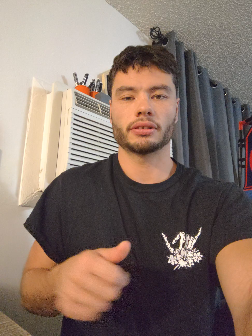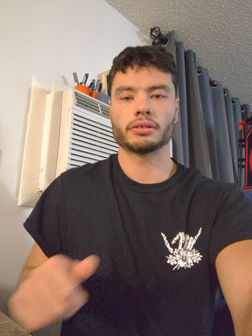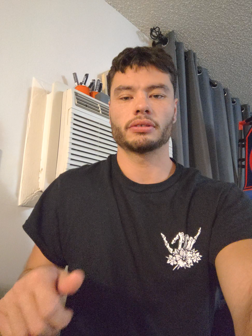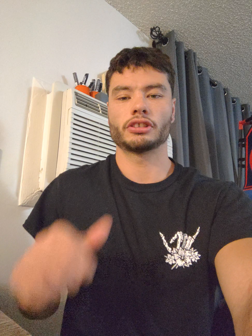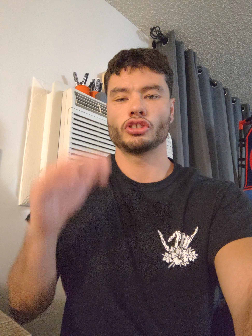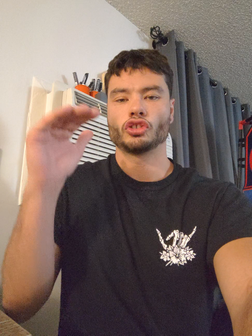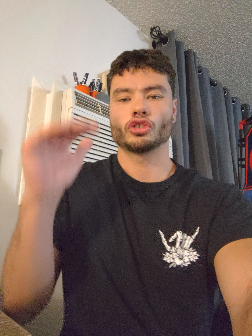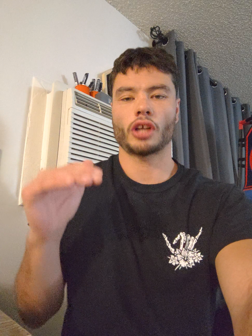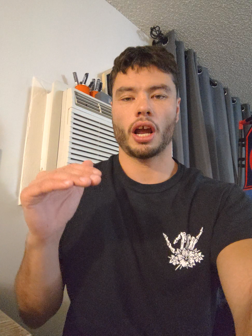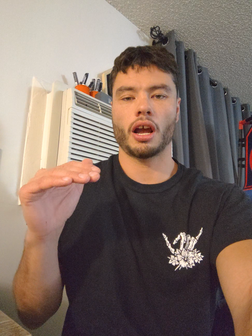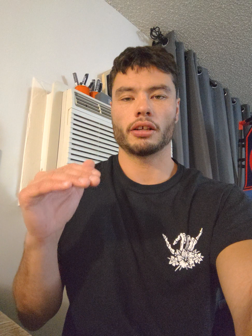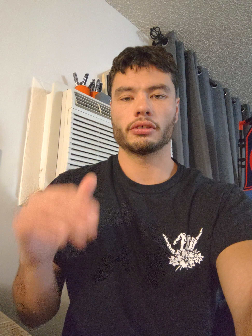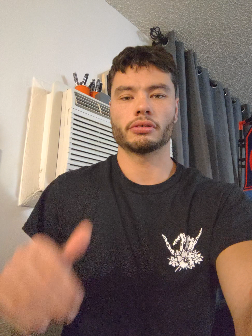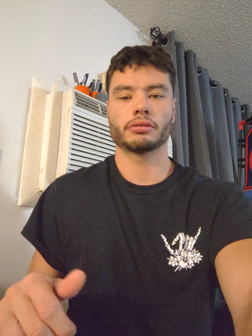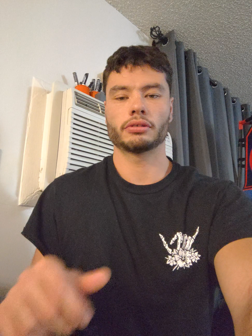child